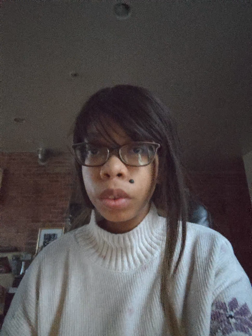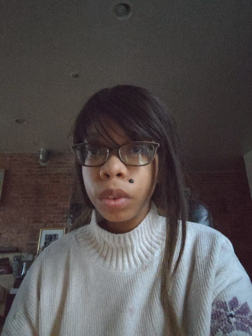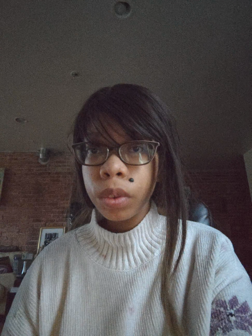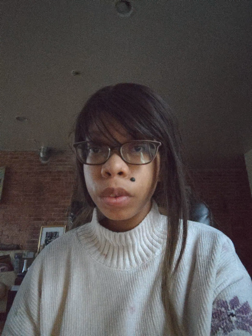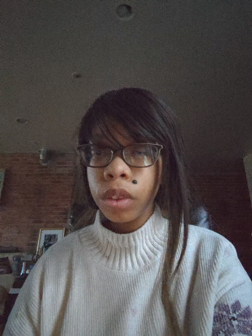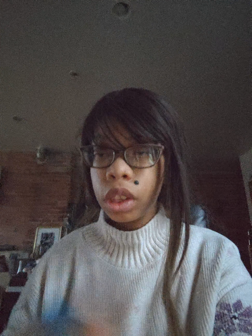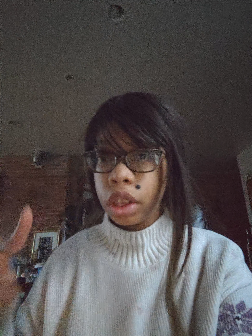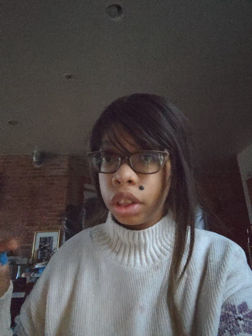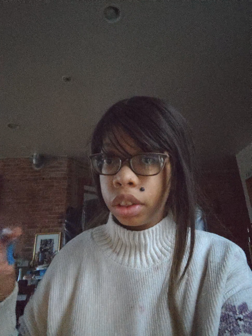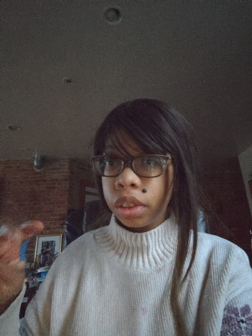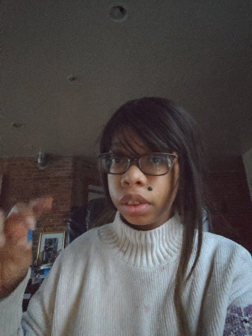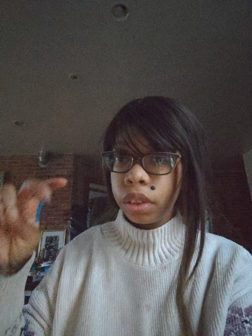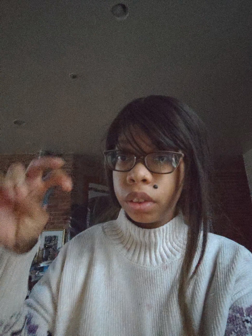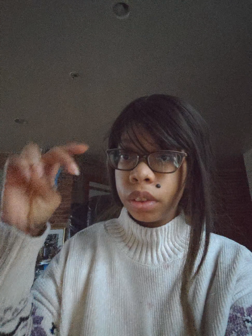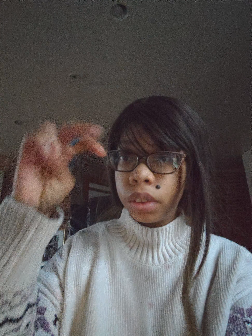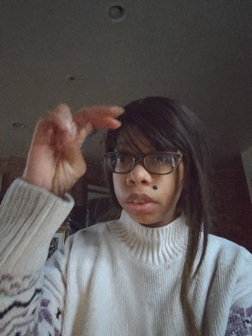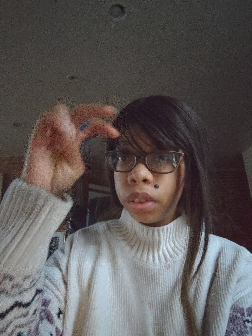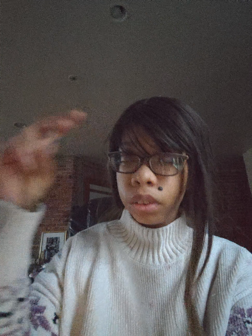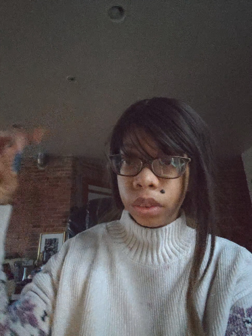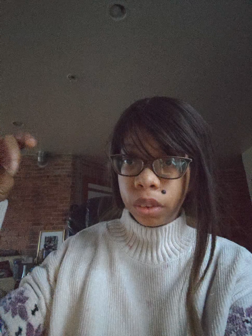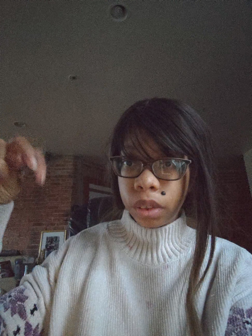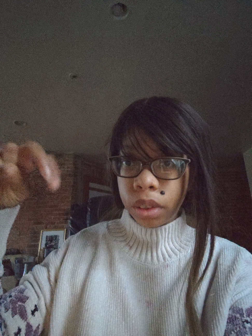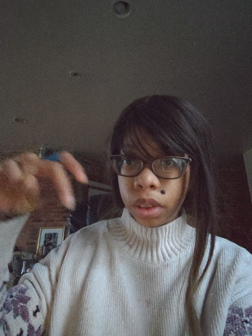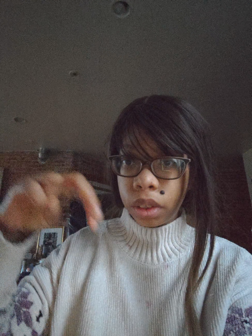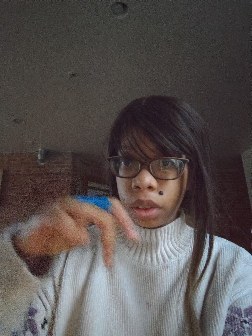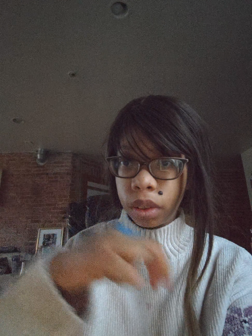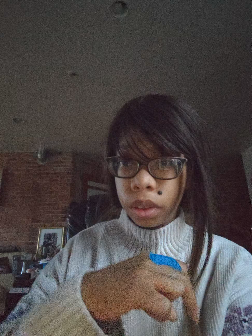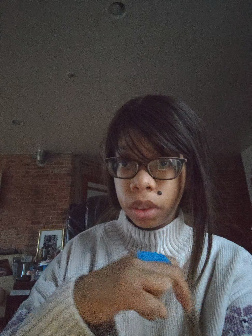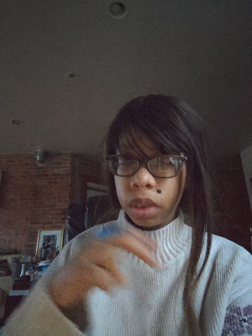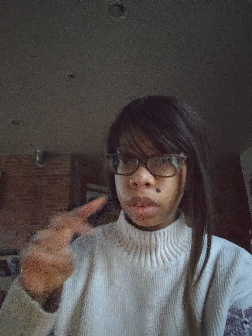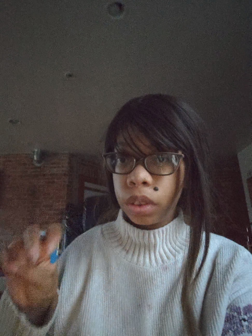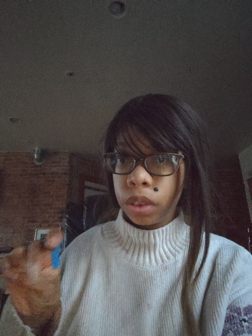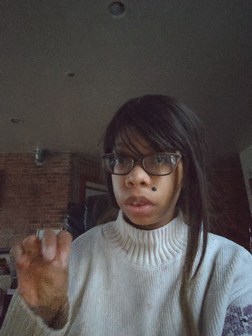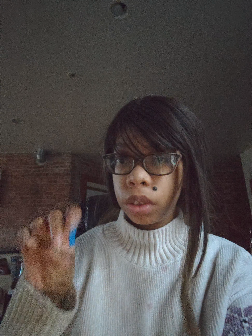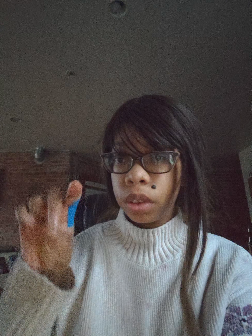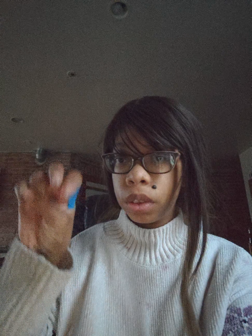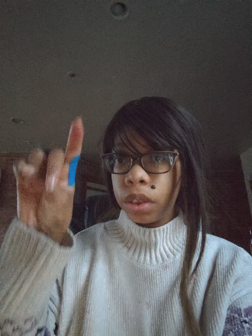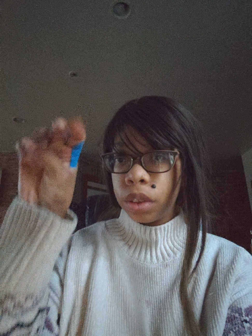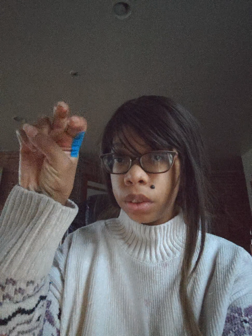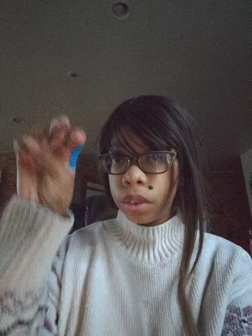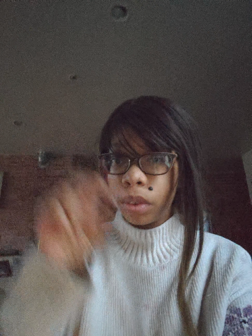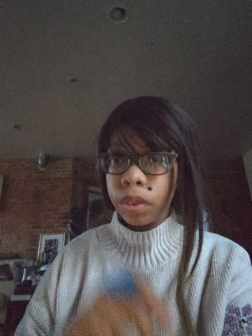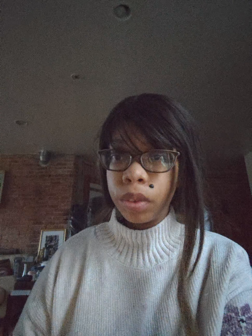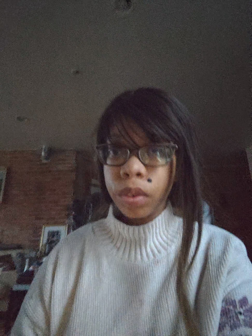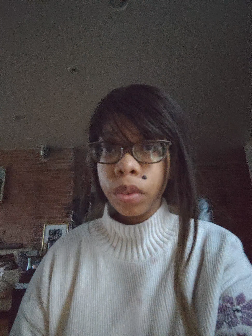stairs